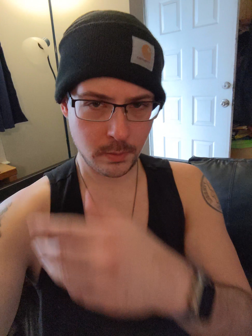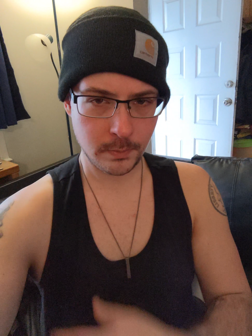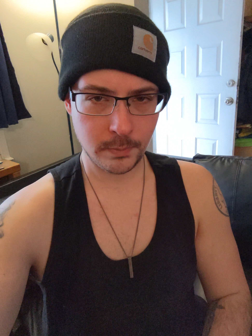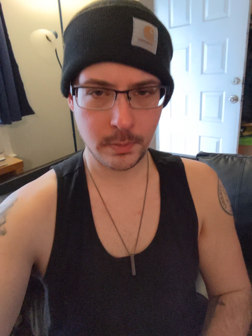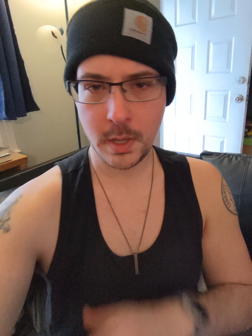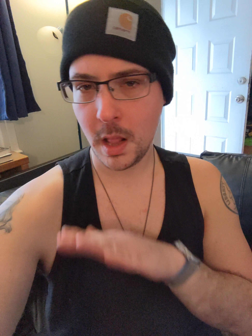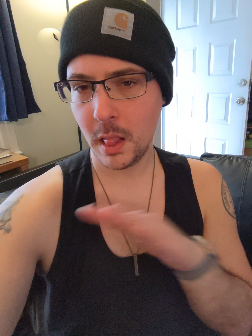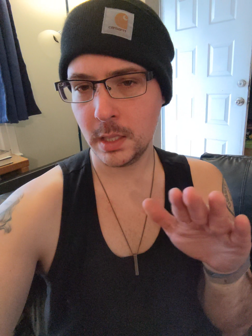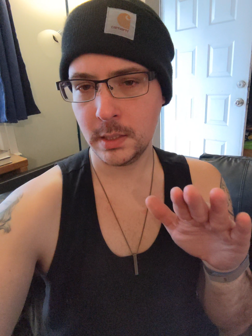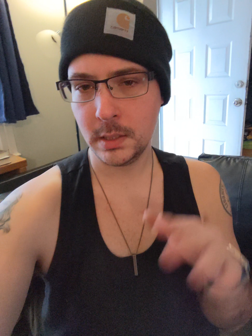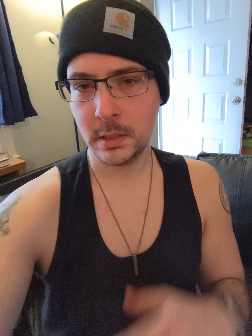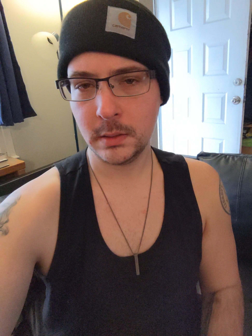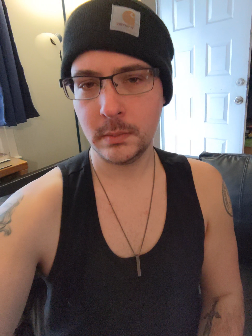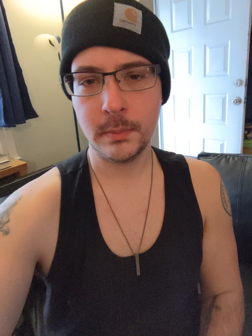clean